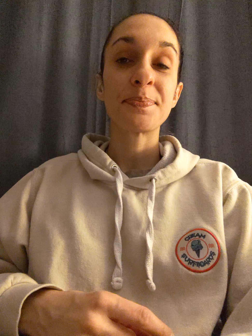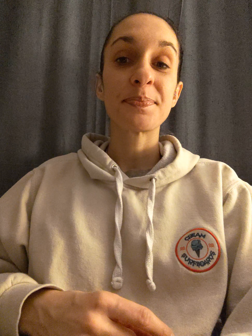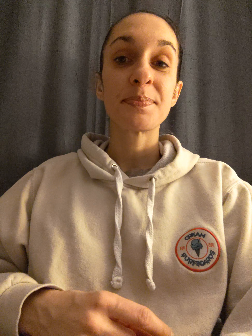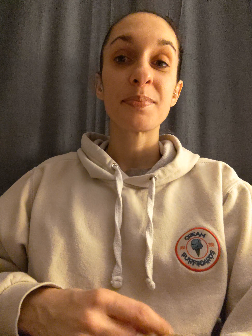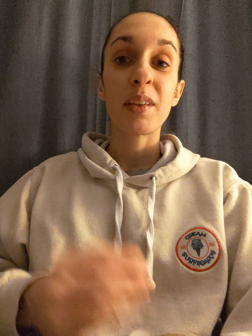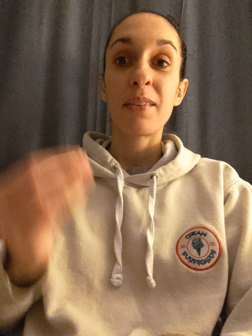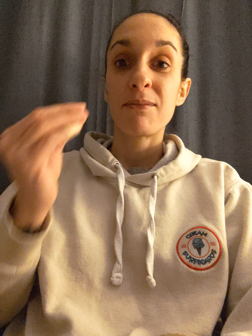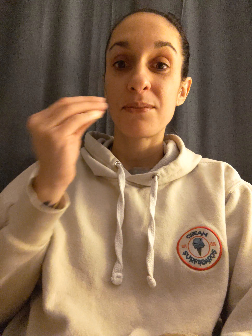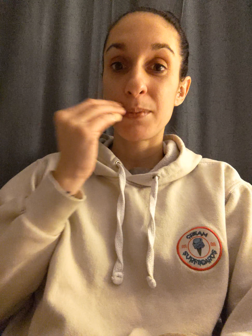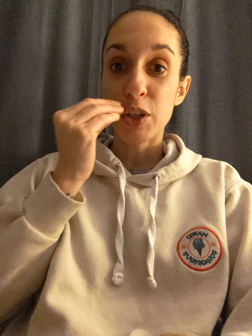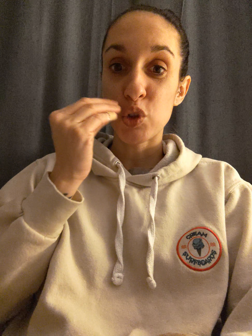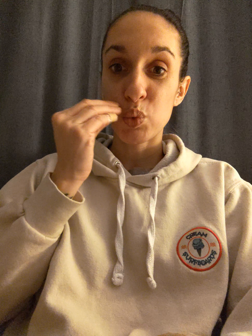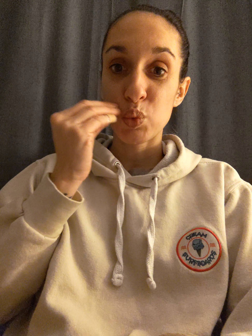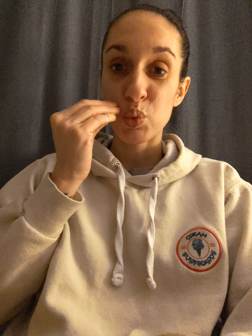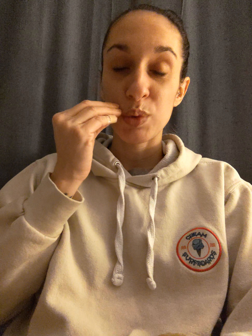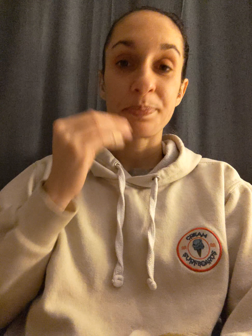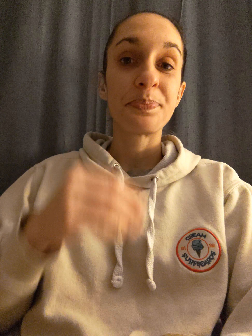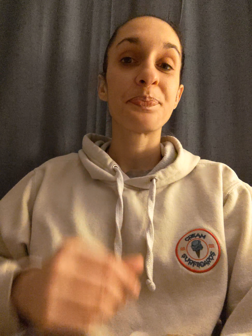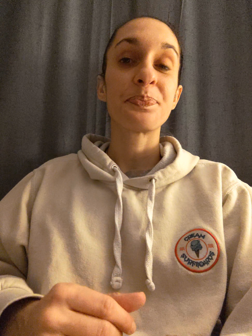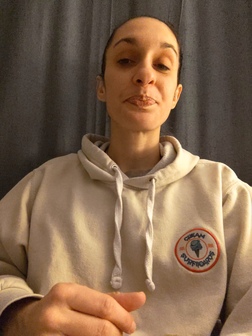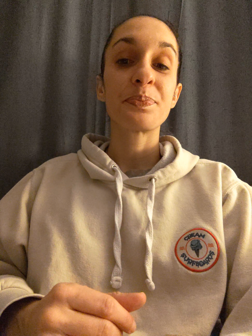food